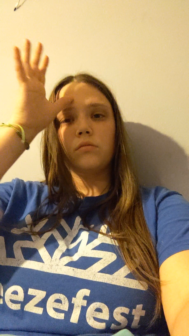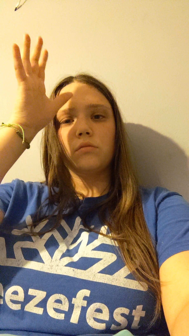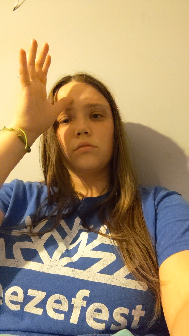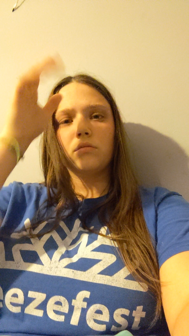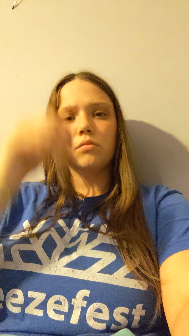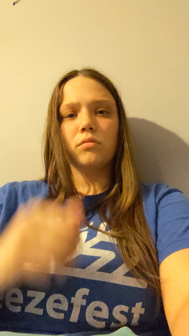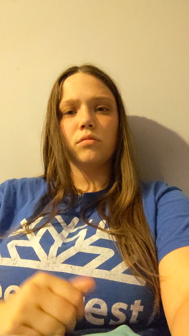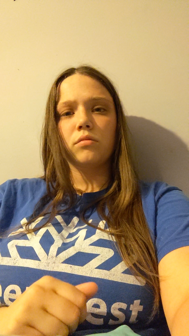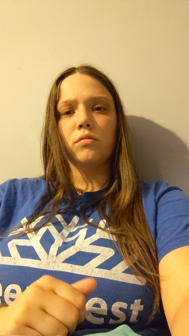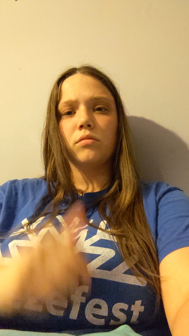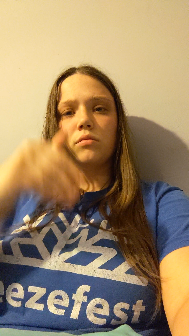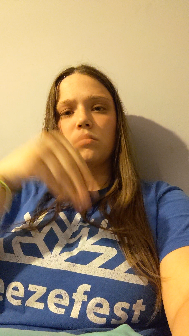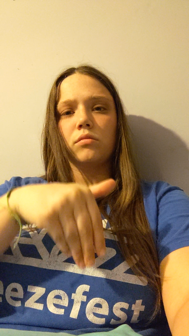night night